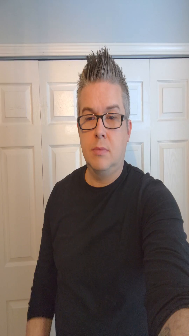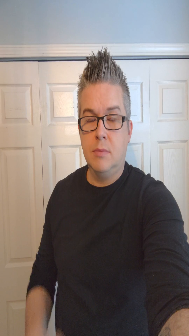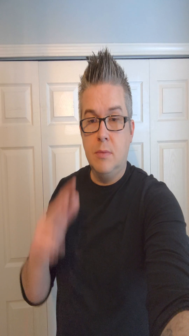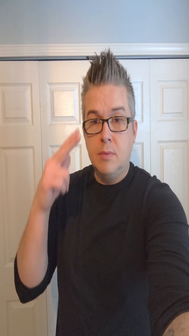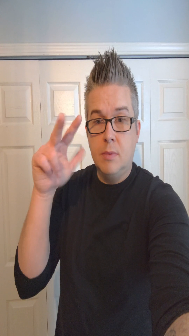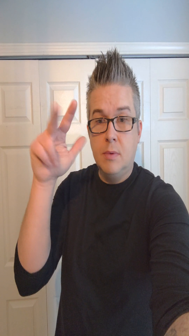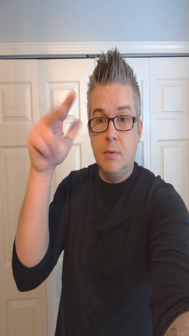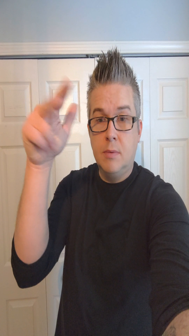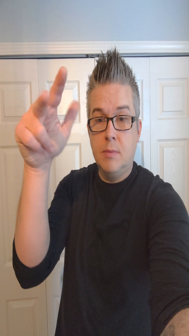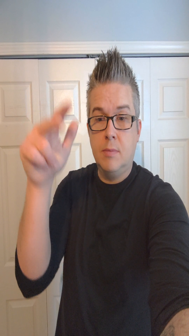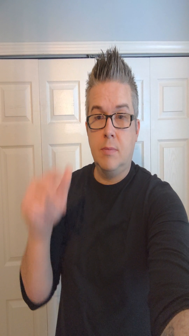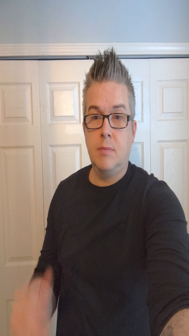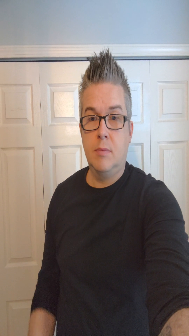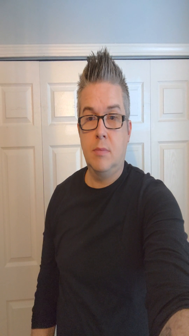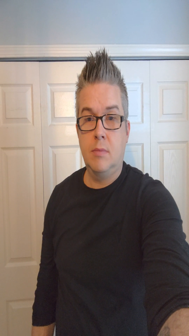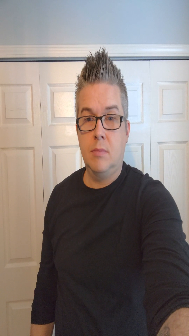helicopter